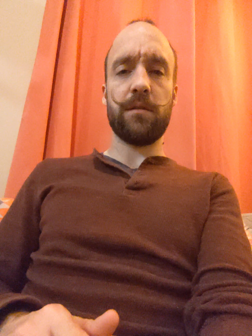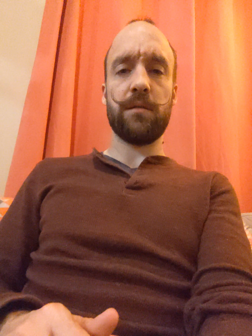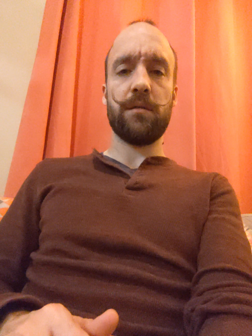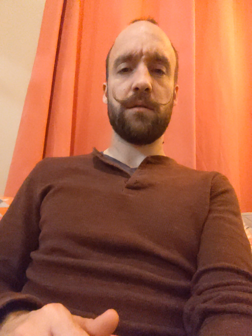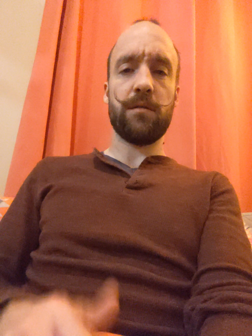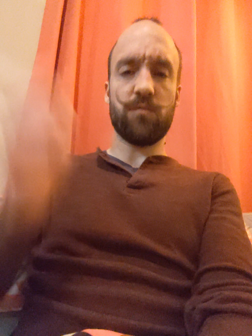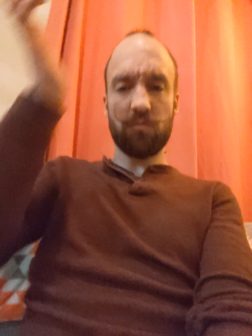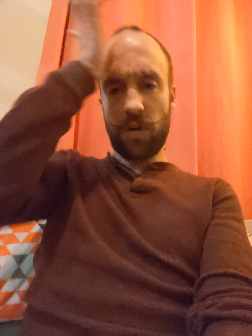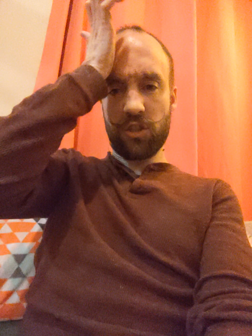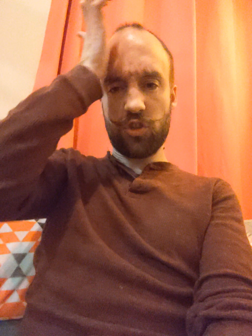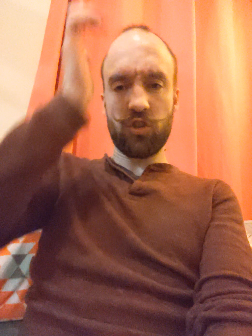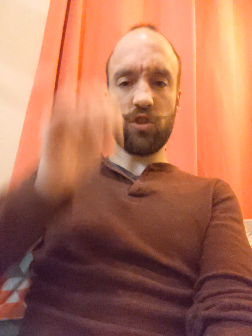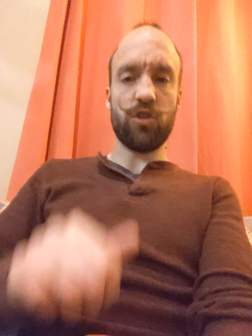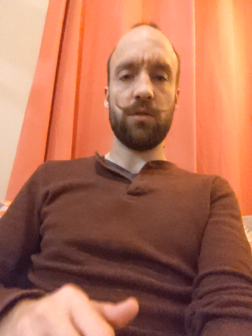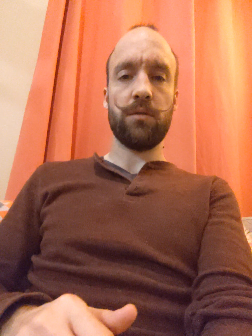garbage